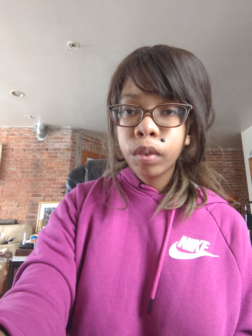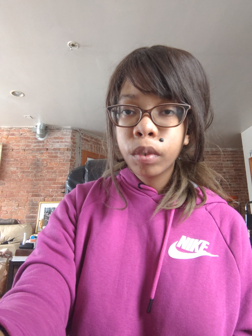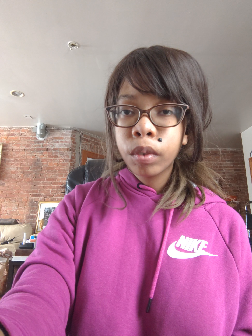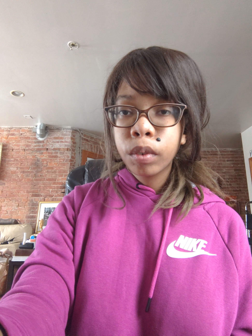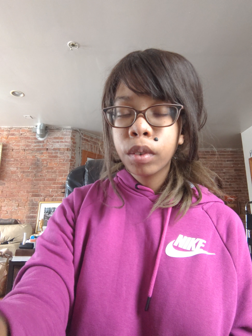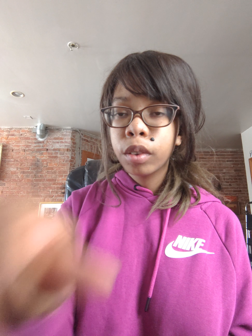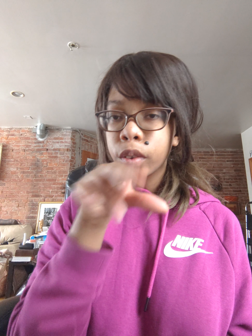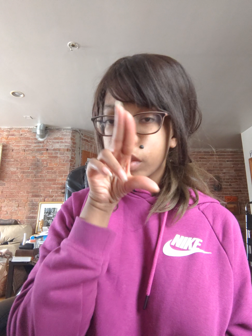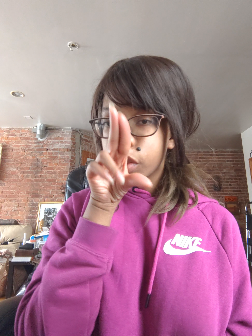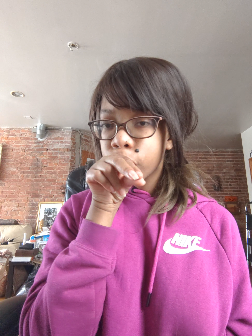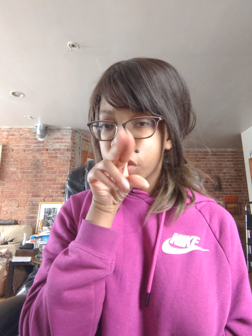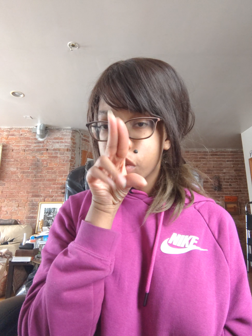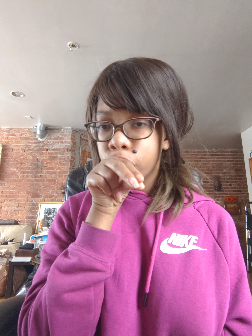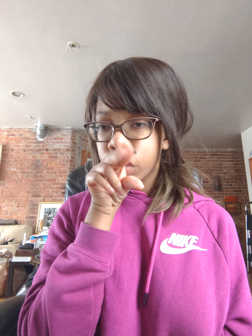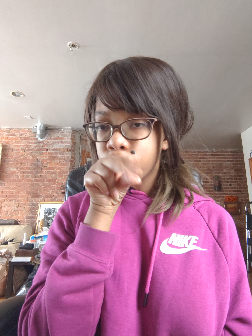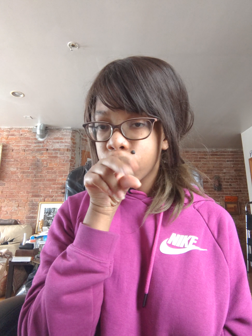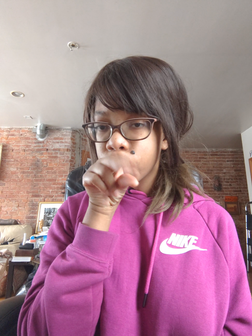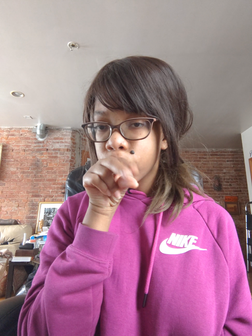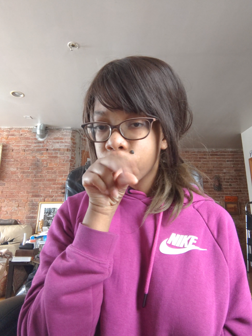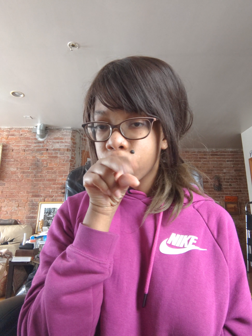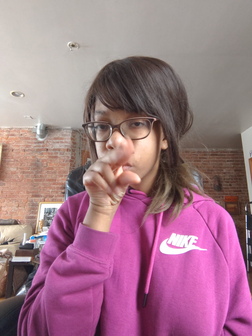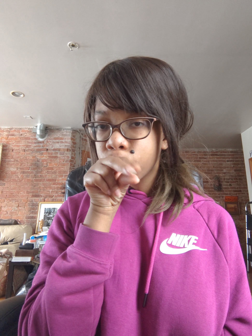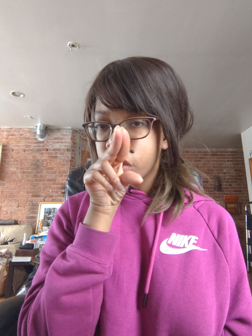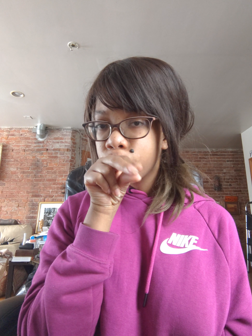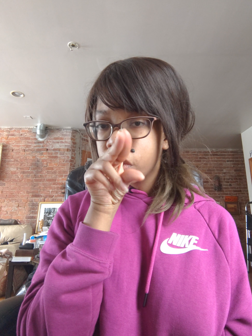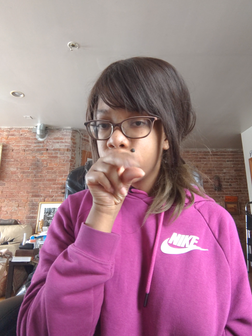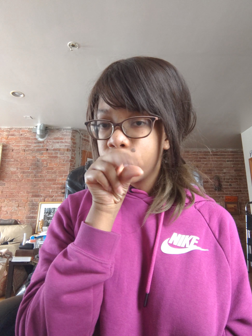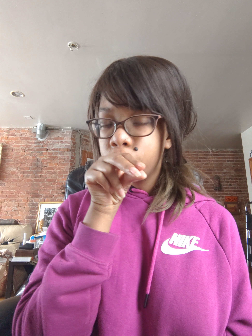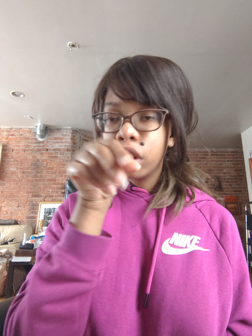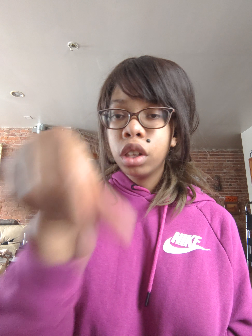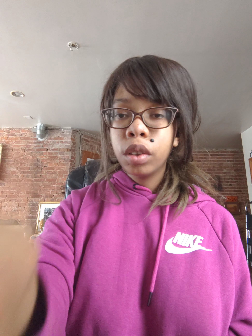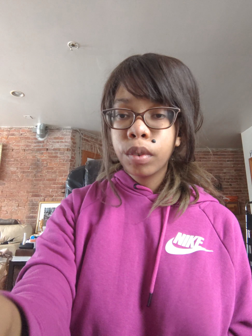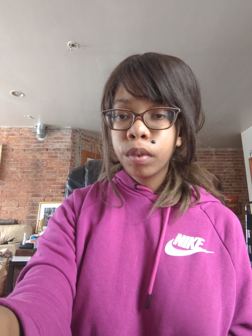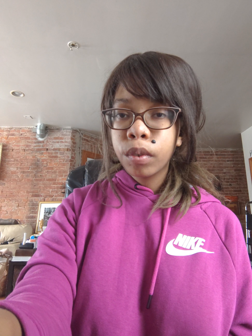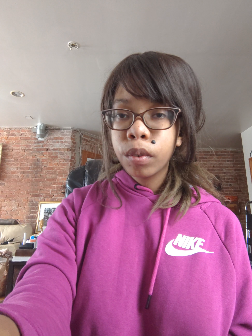duck